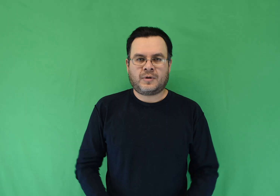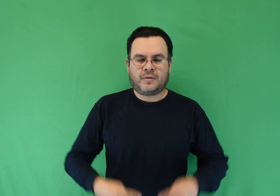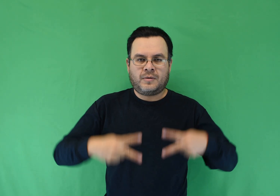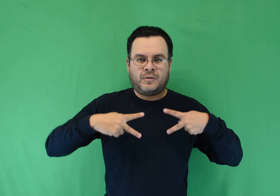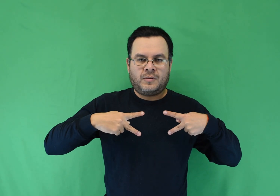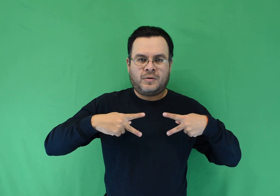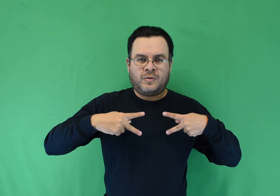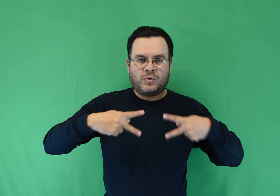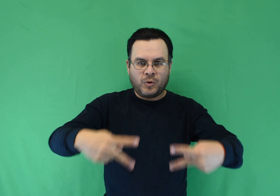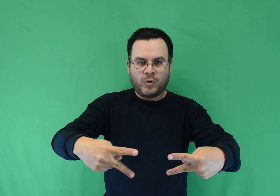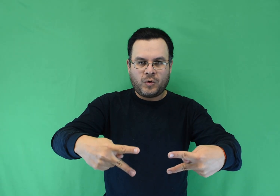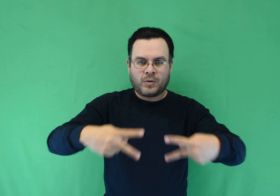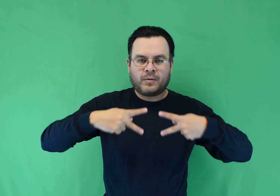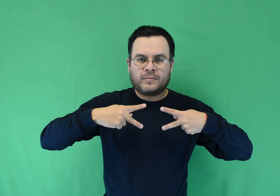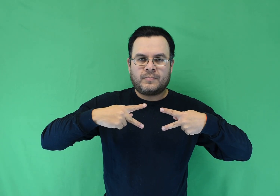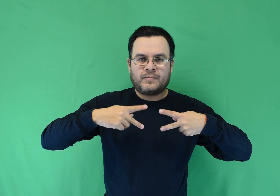pulmones